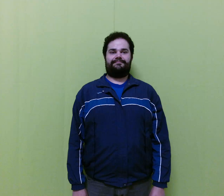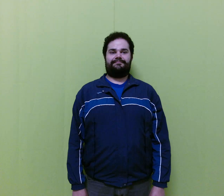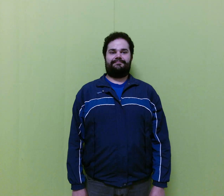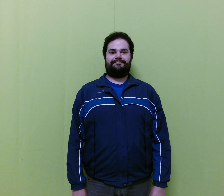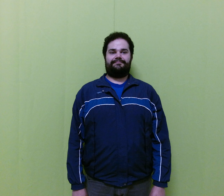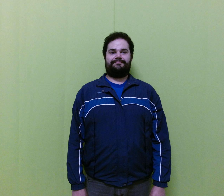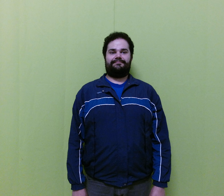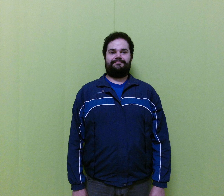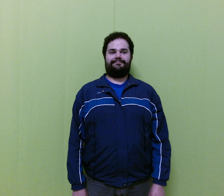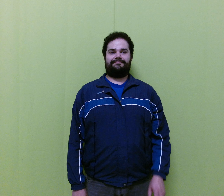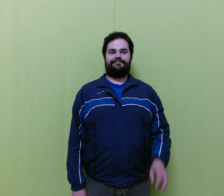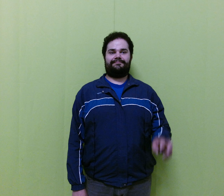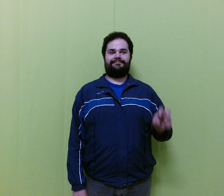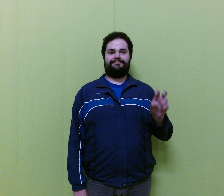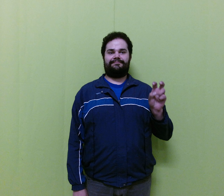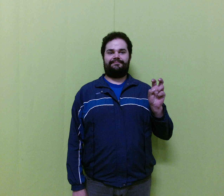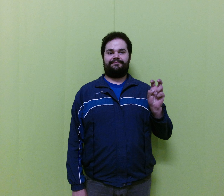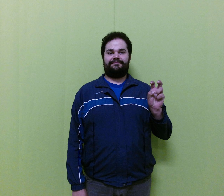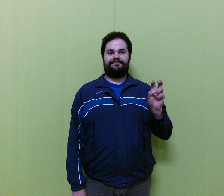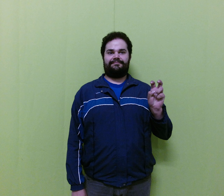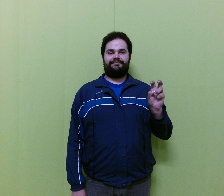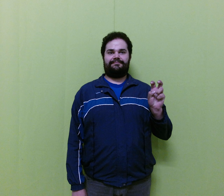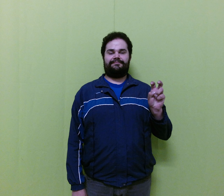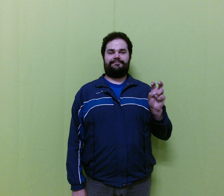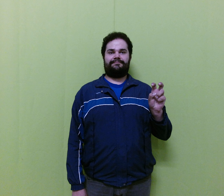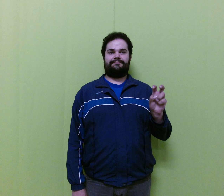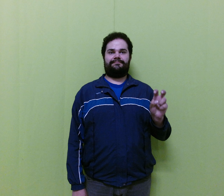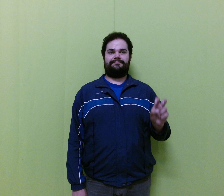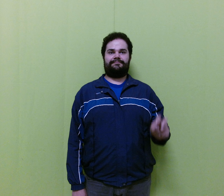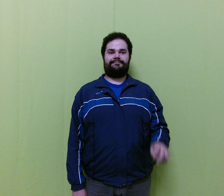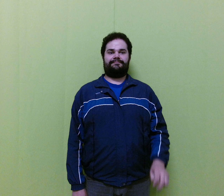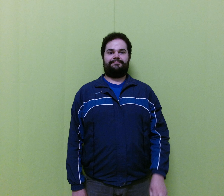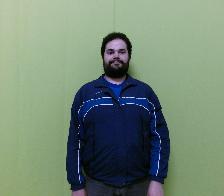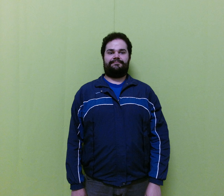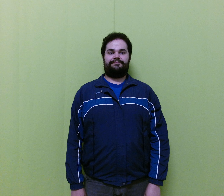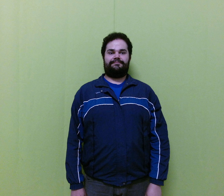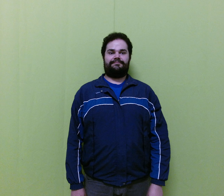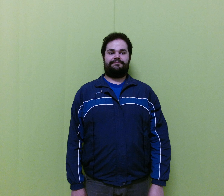cinco